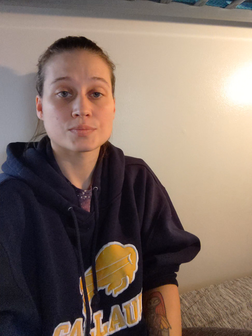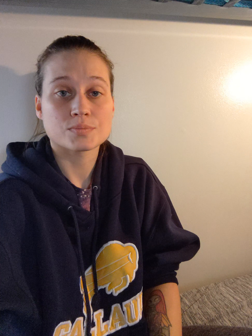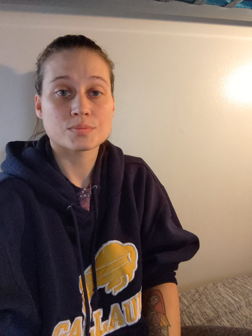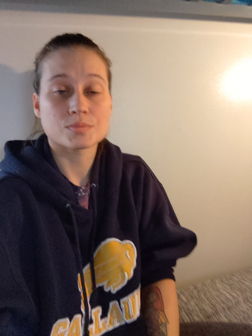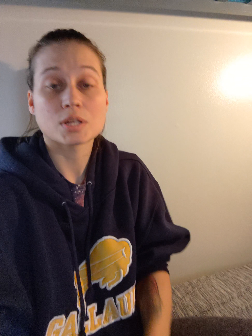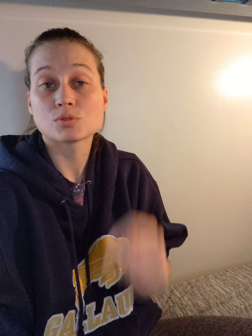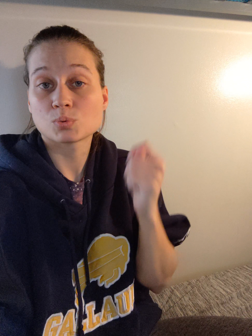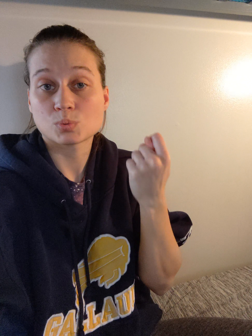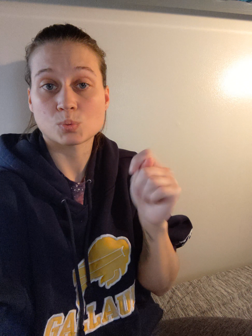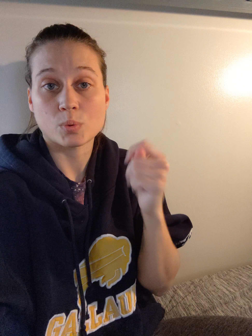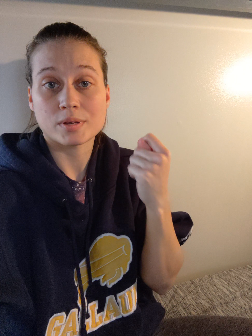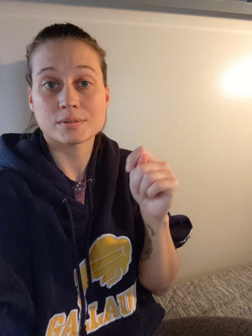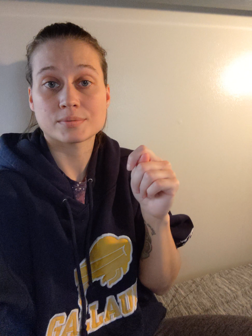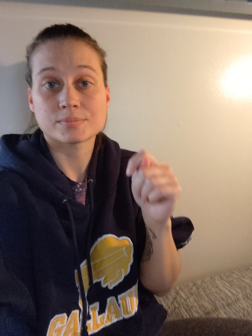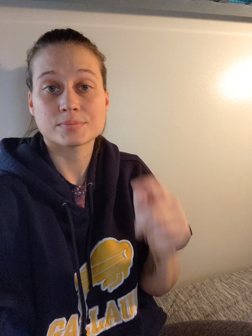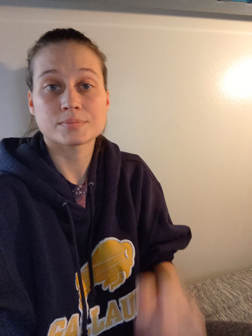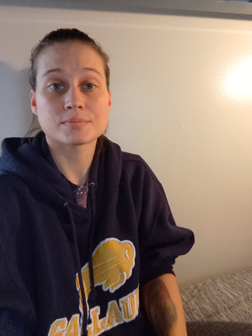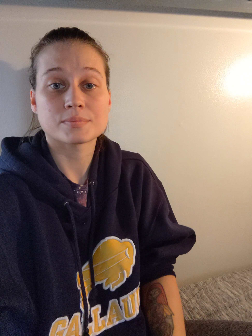toy